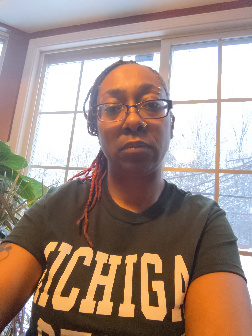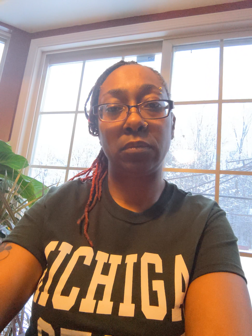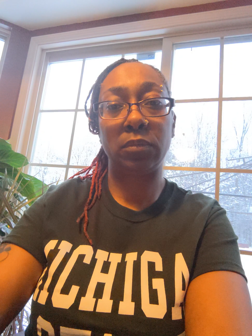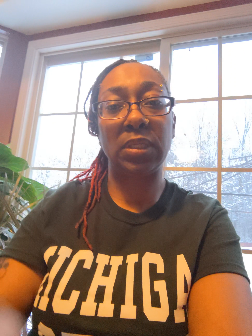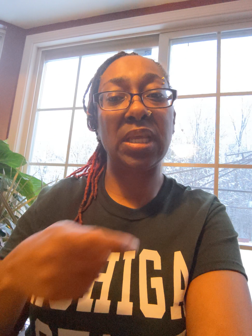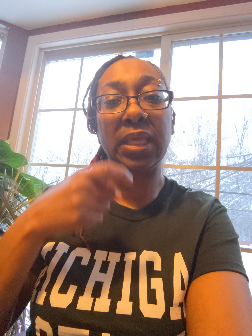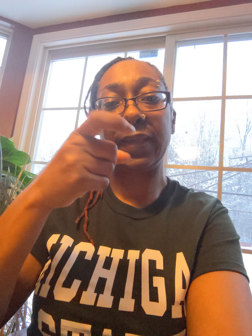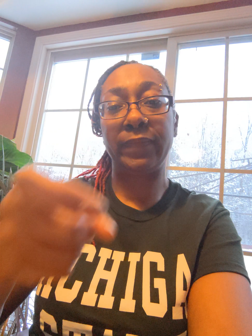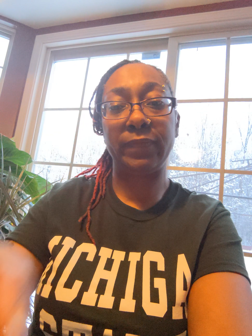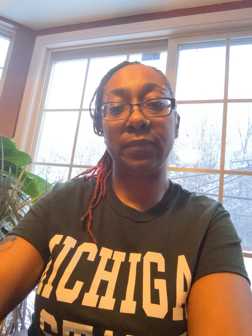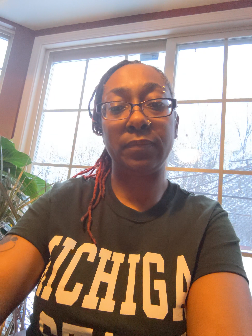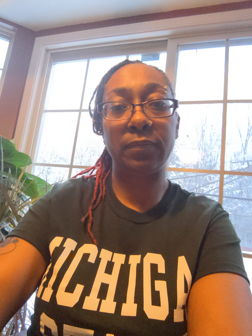gift